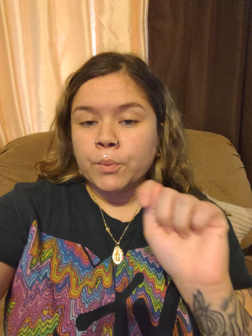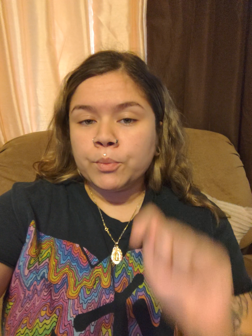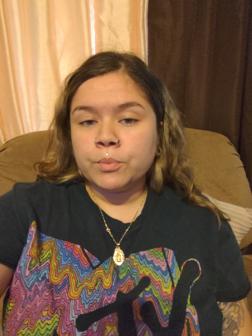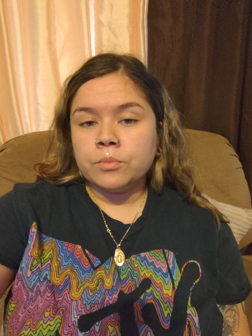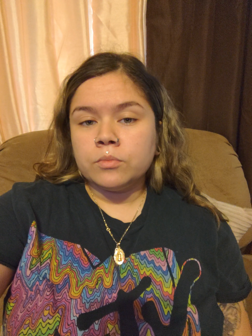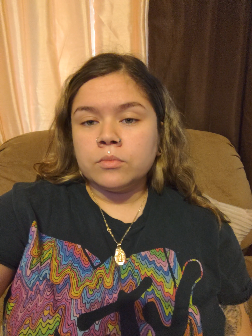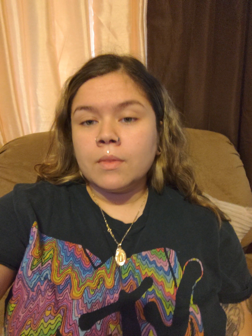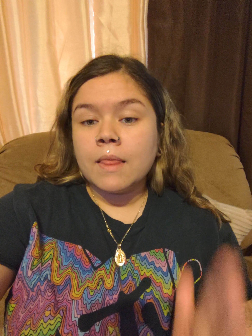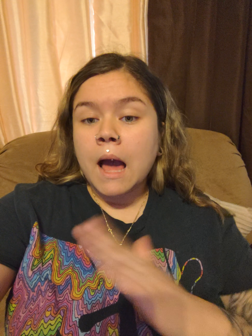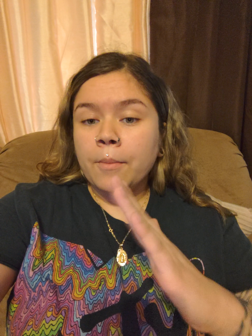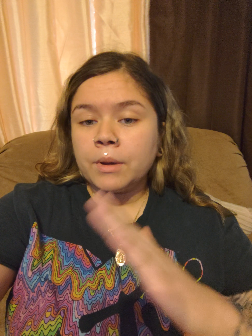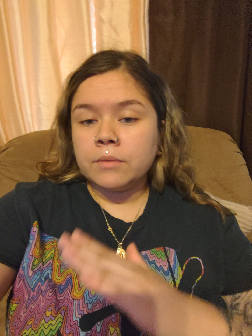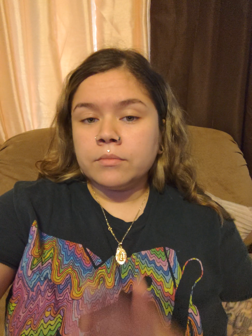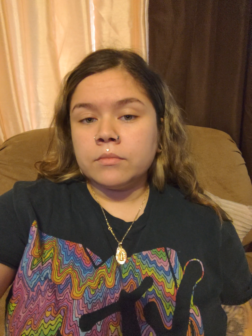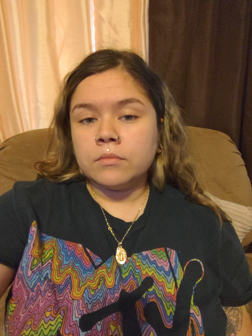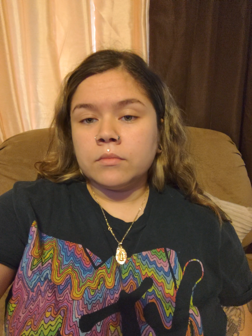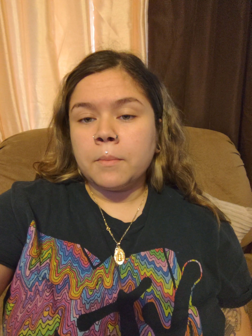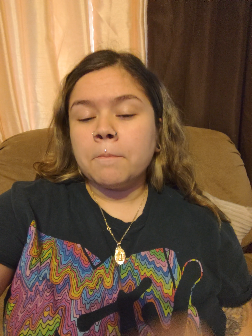clap